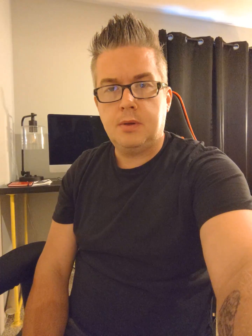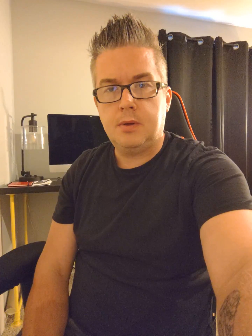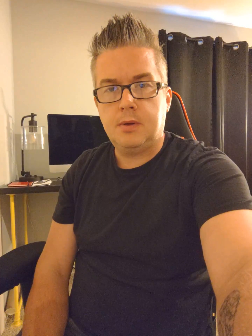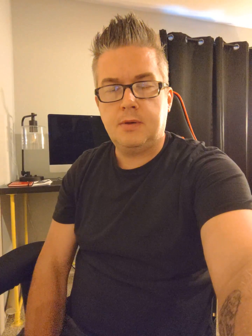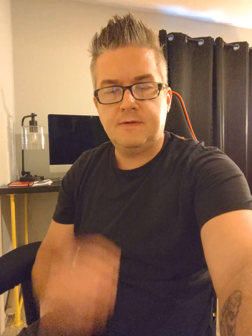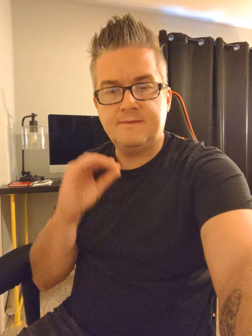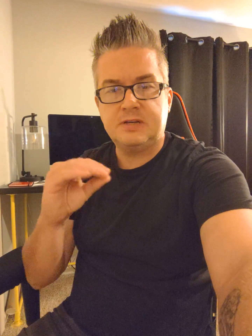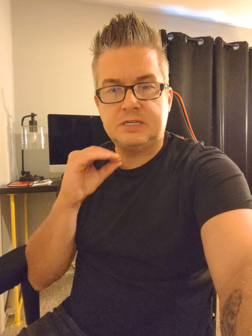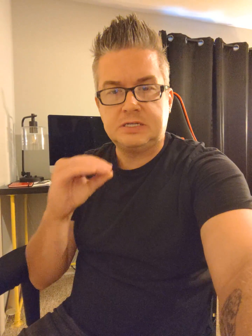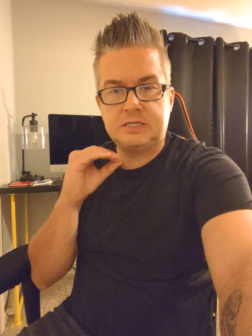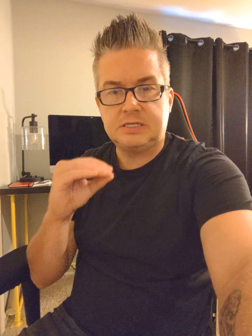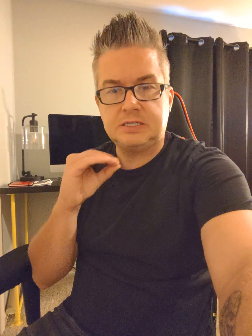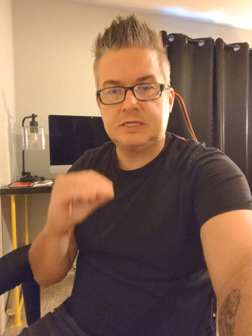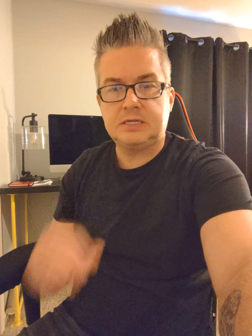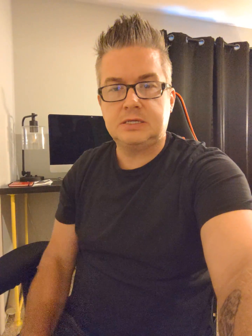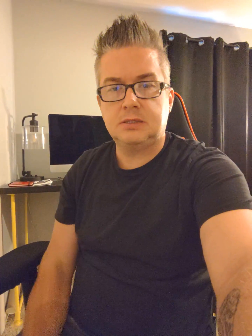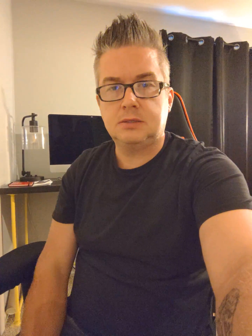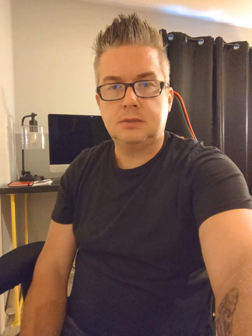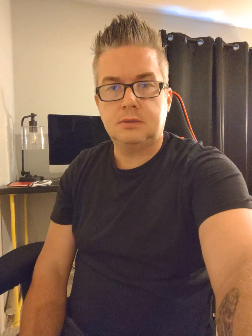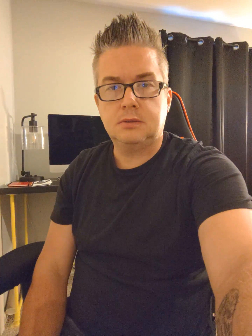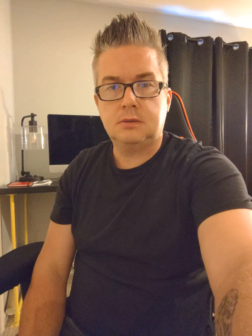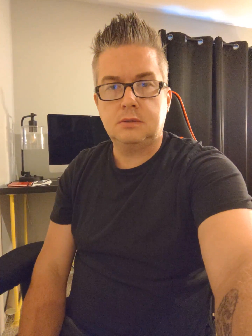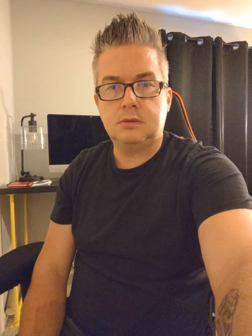fix